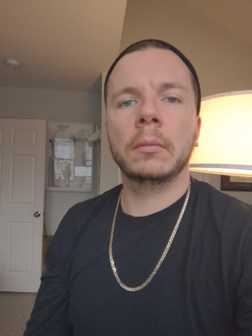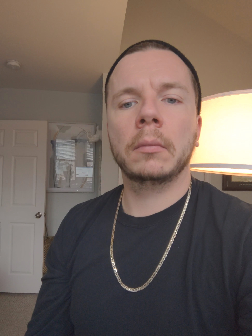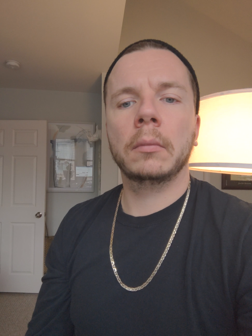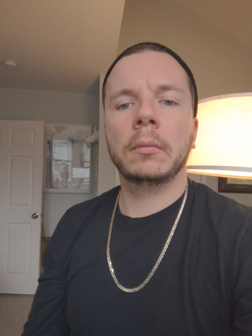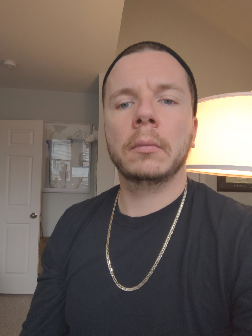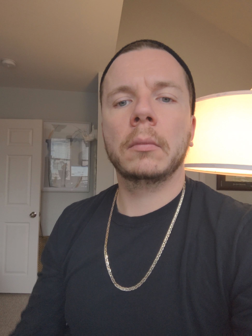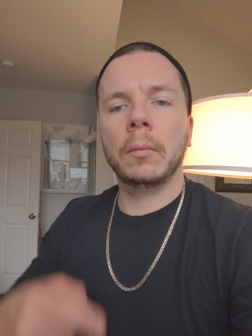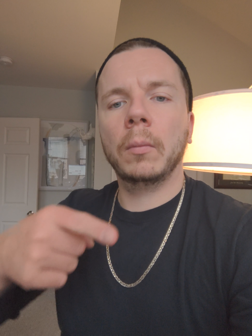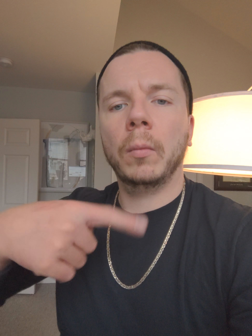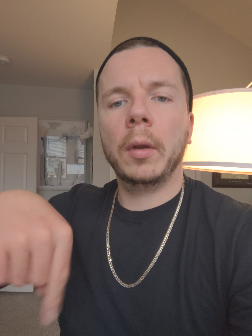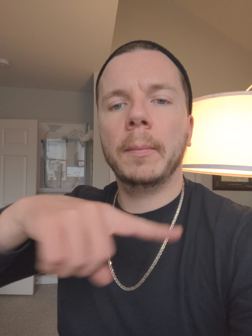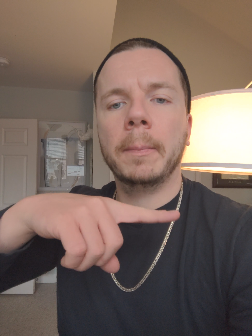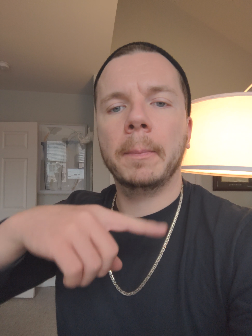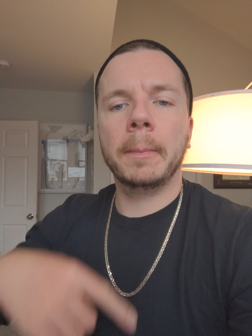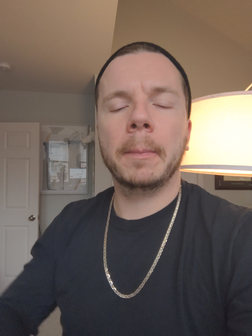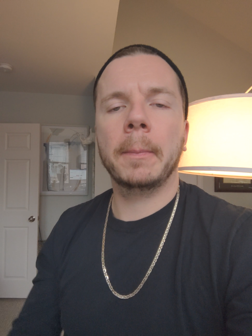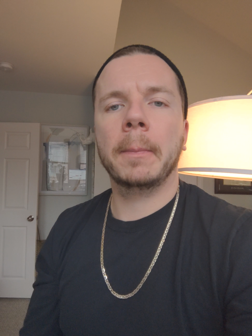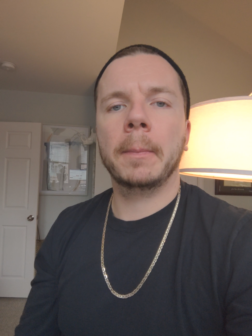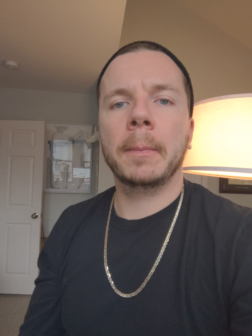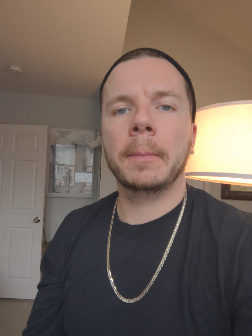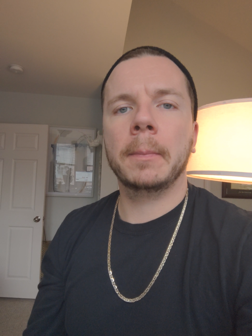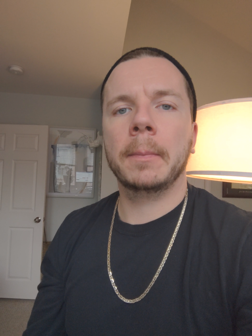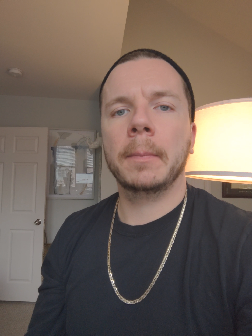we